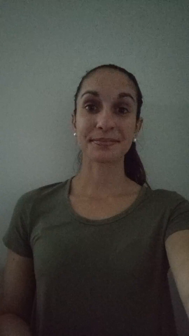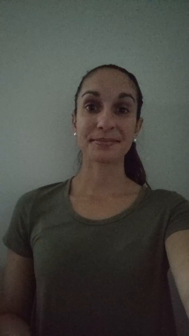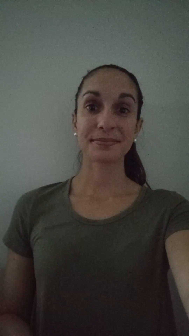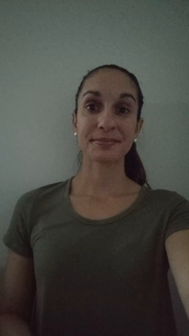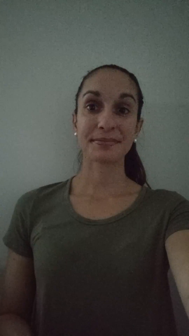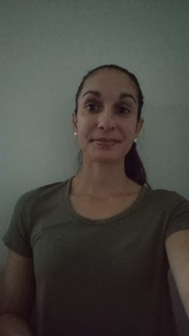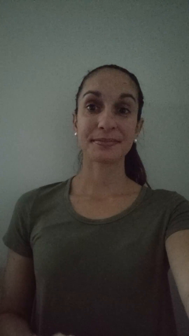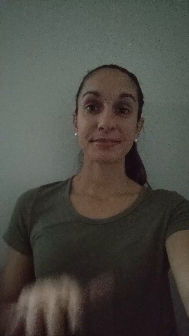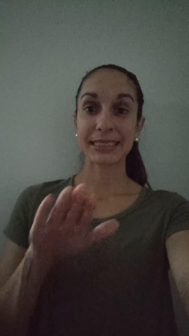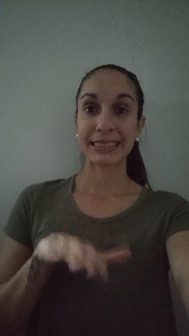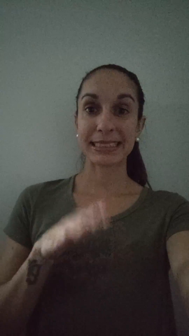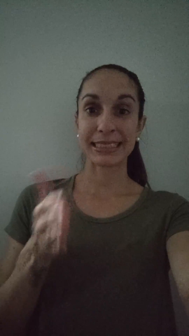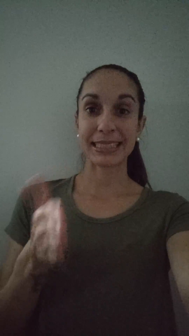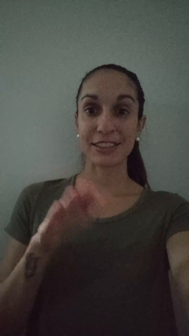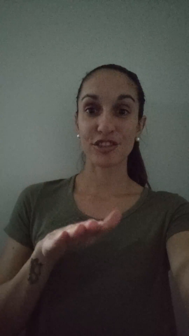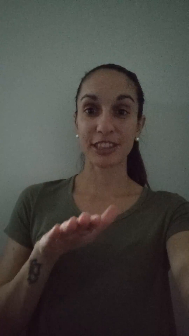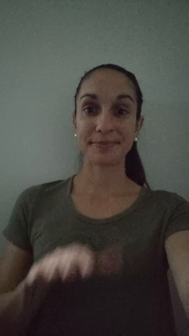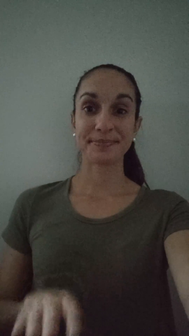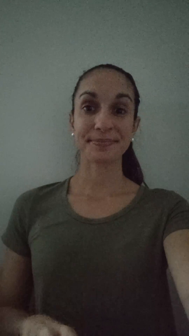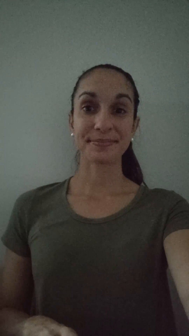kitchen